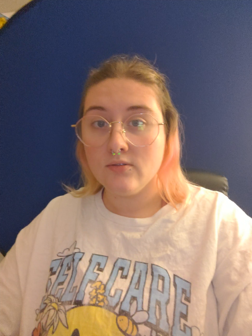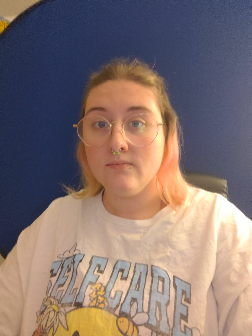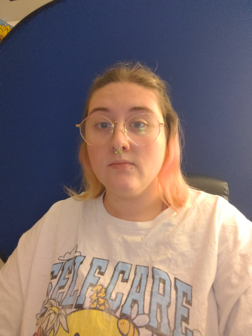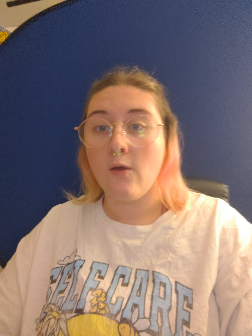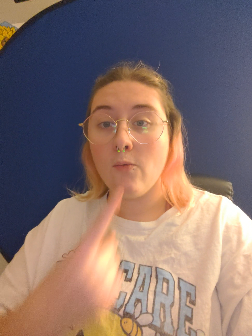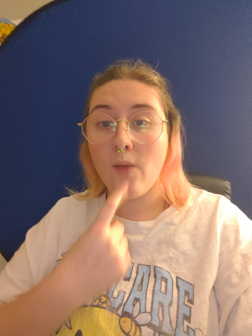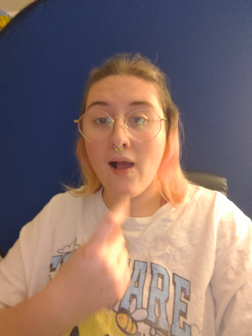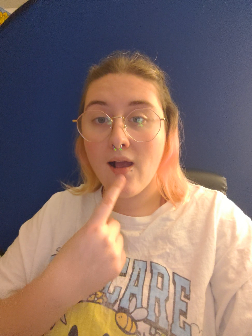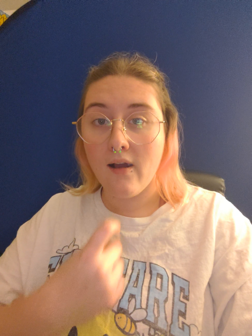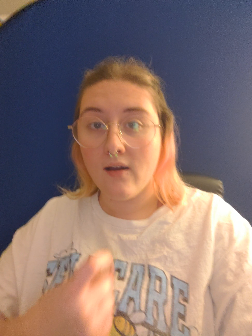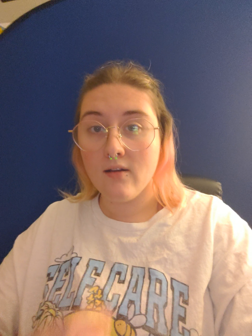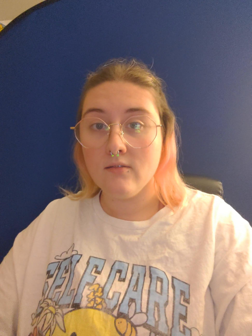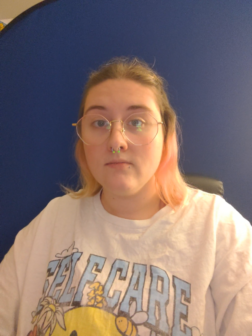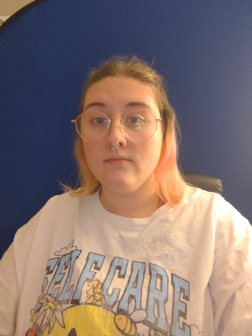red